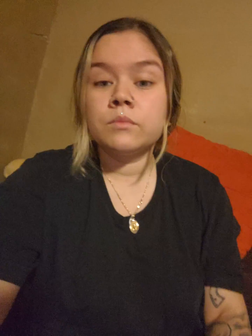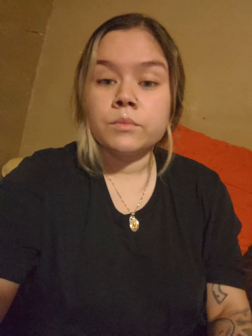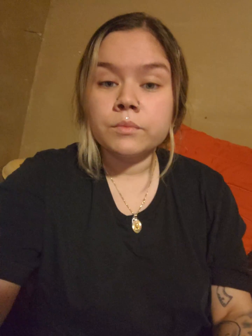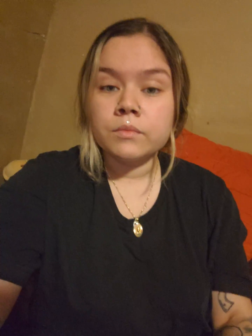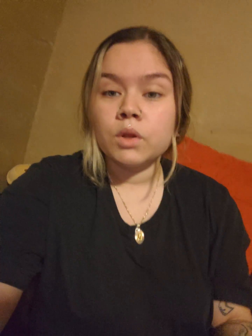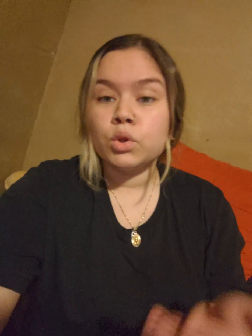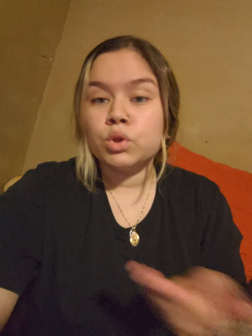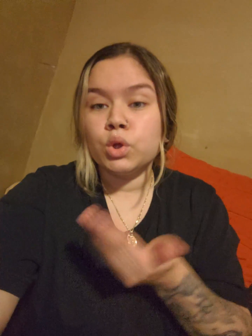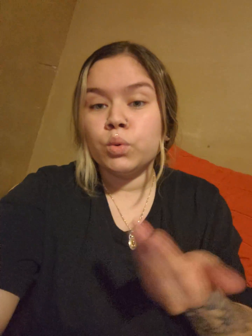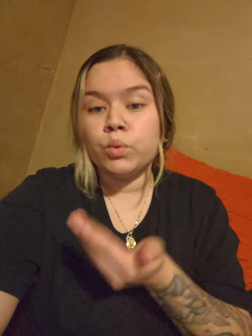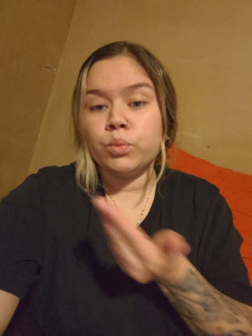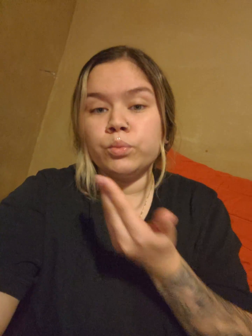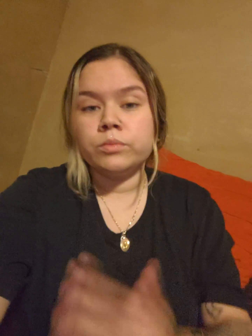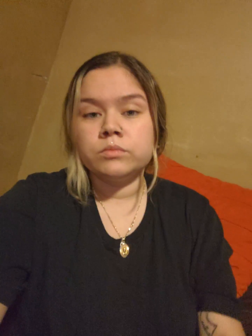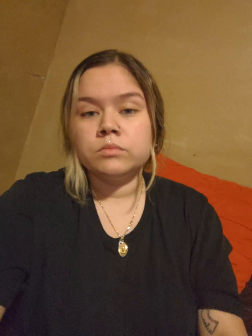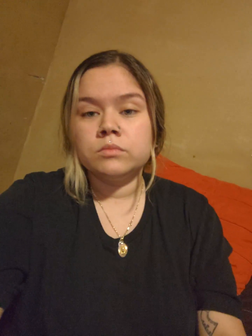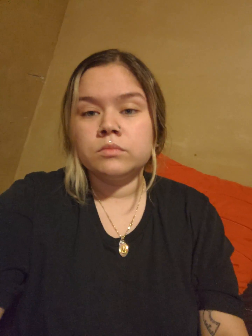new